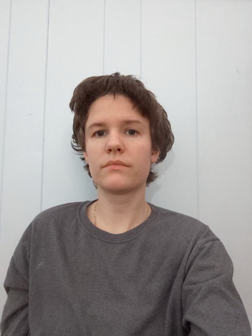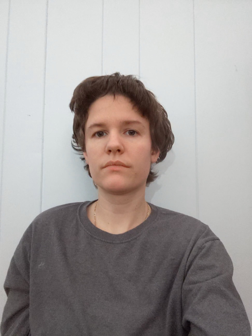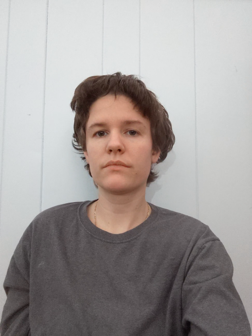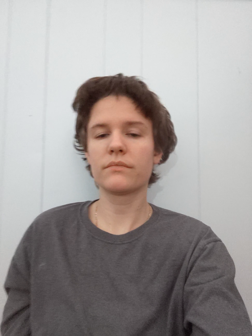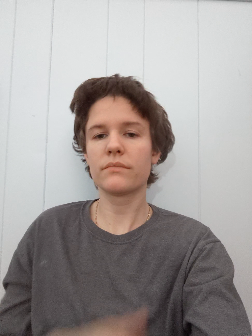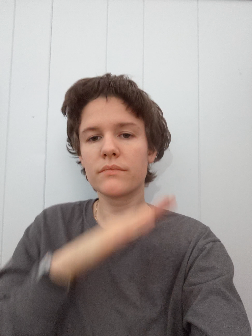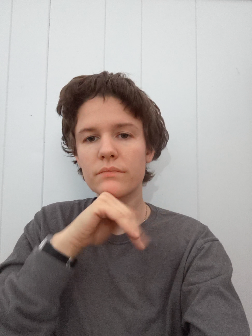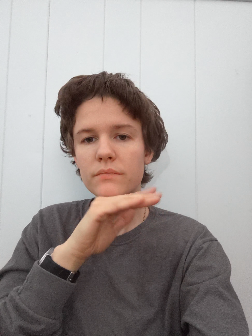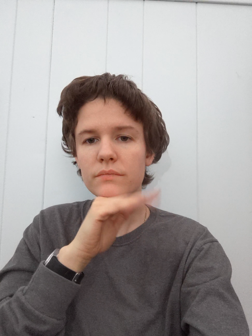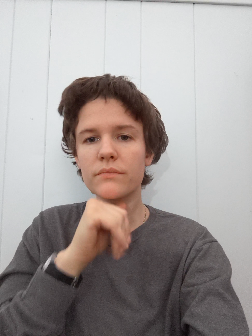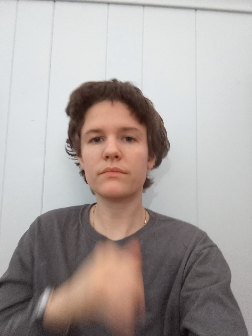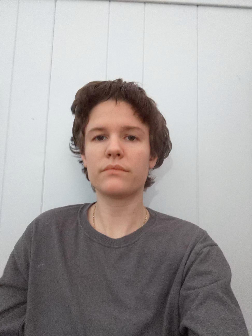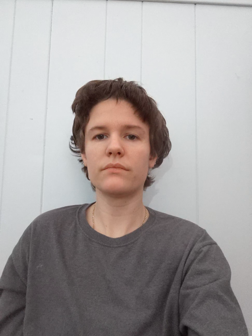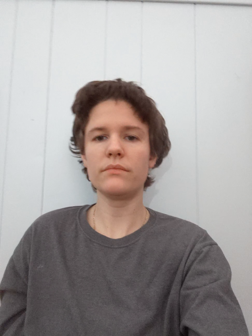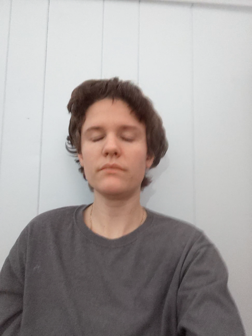pig